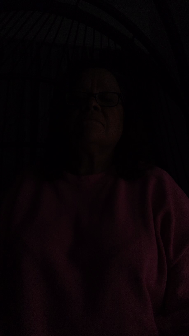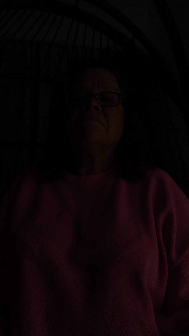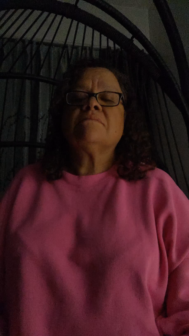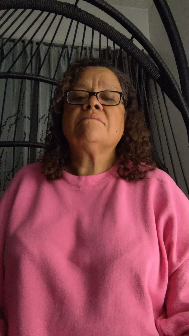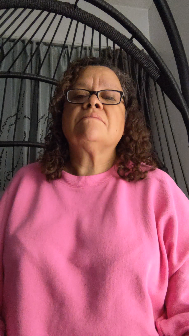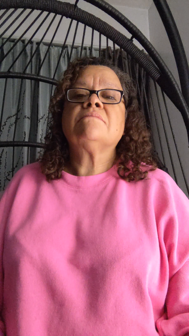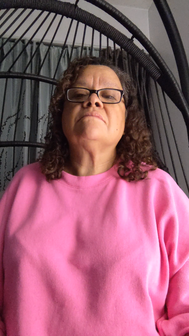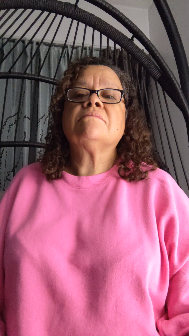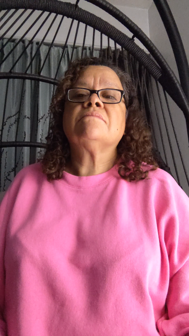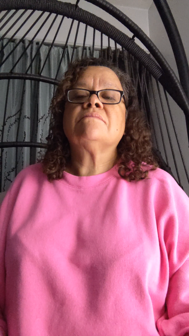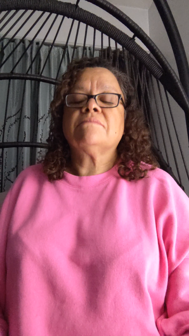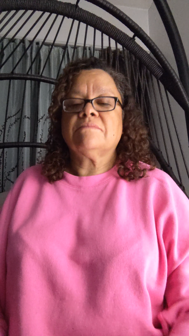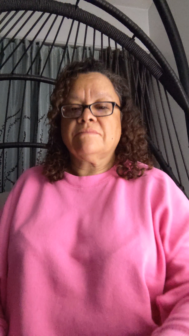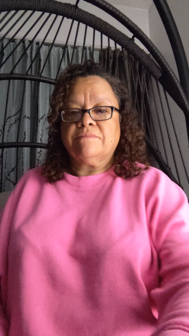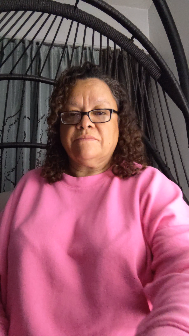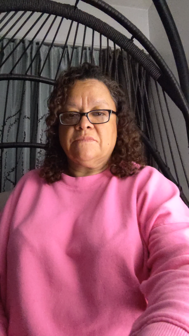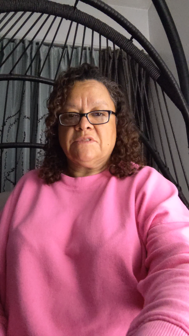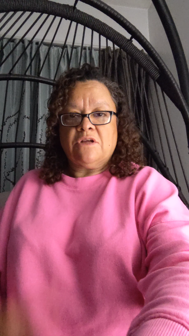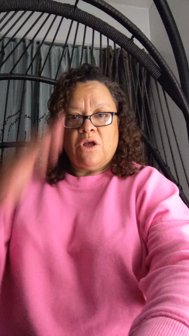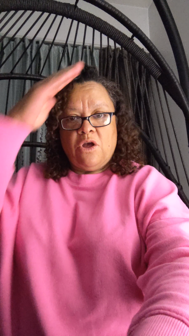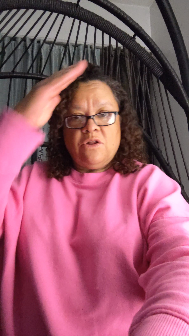roof